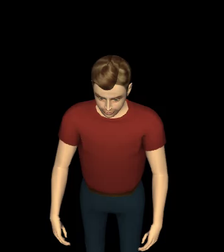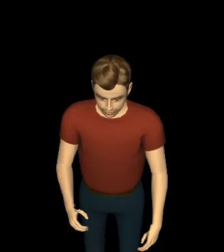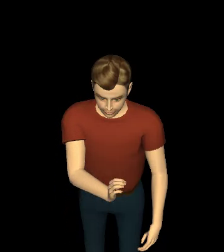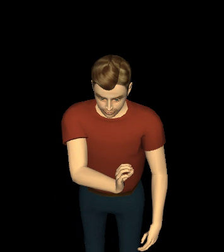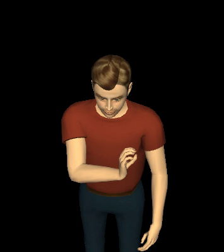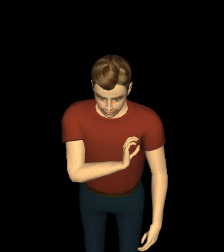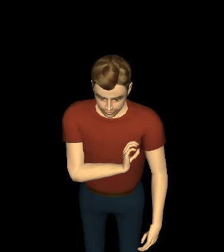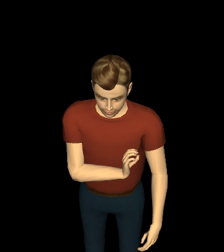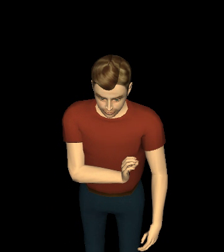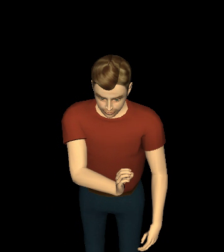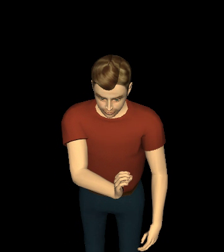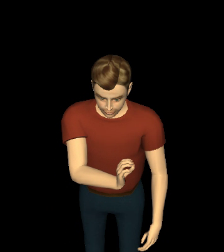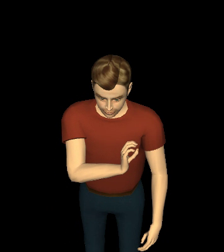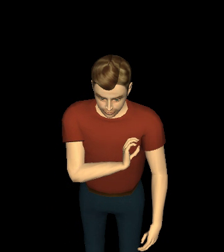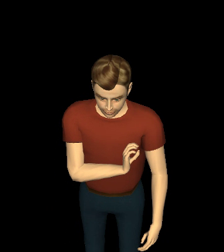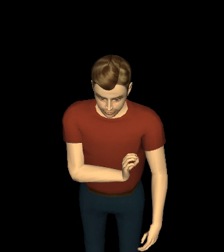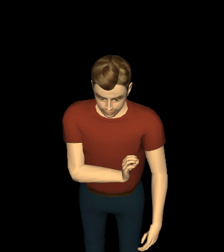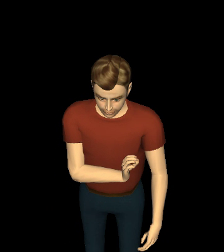يحاول